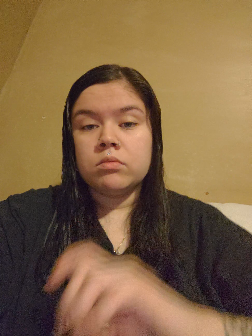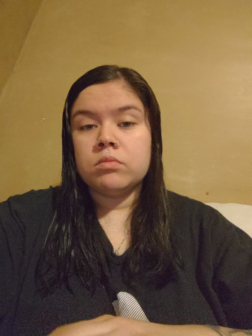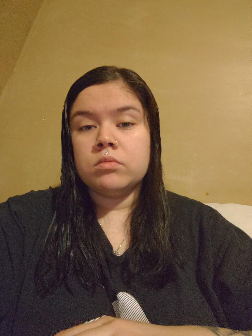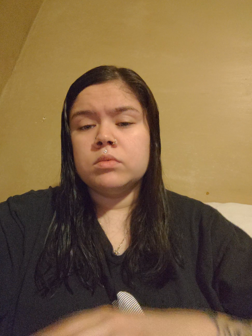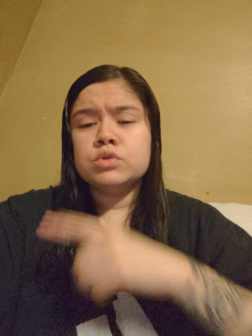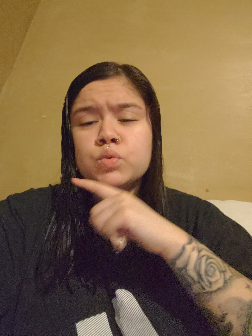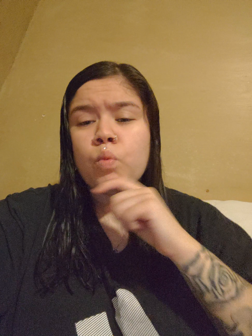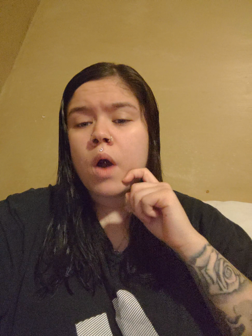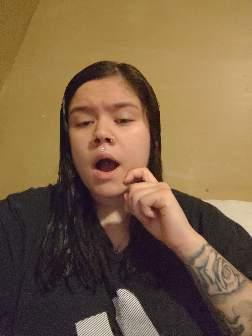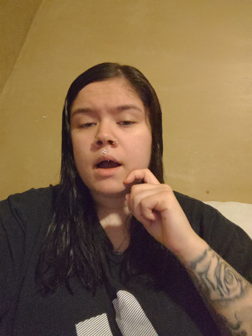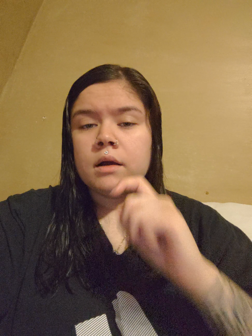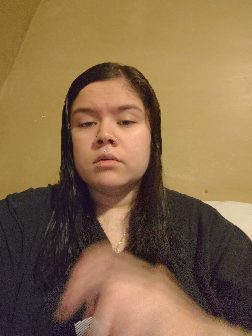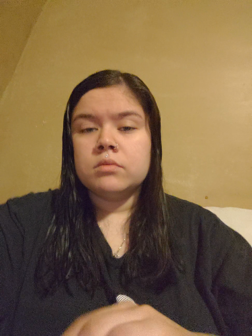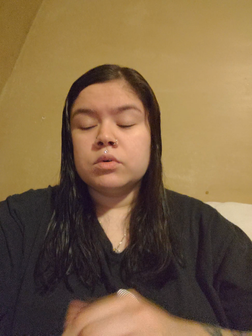dry